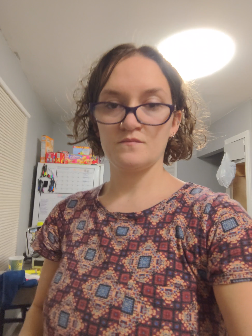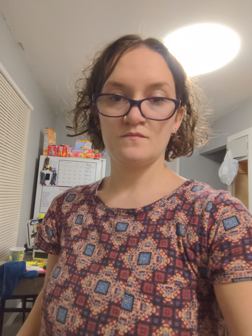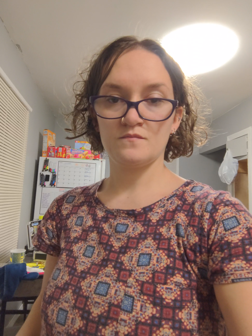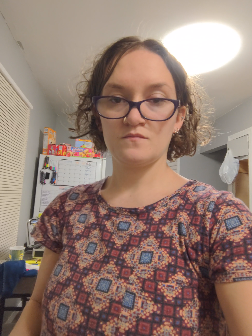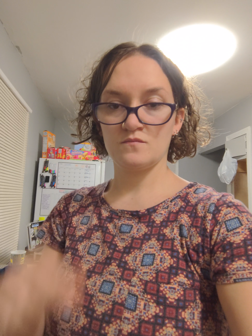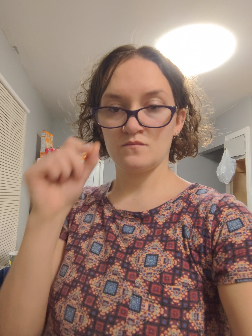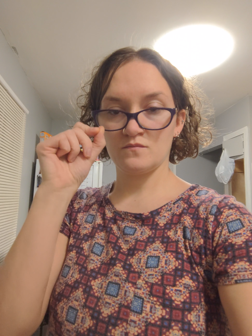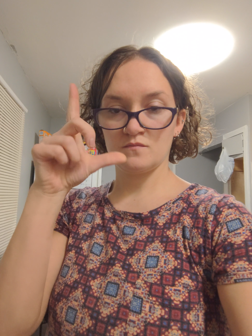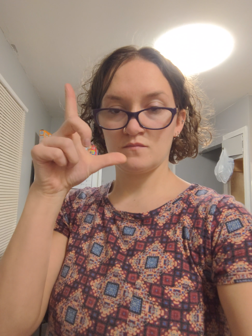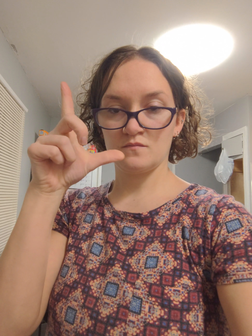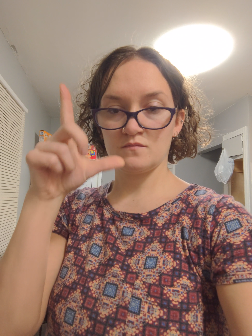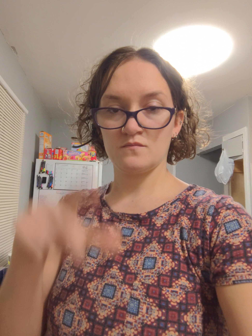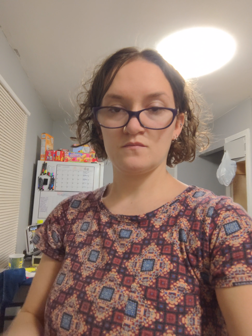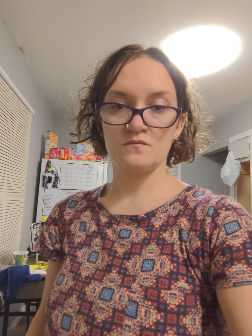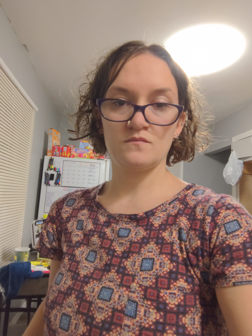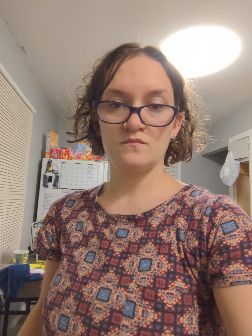wake